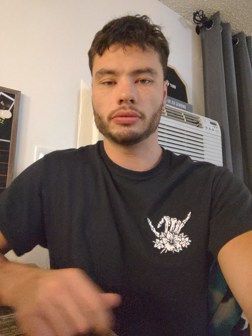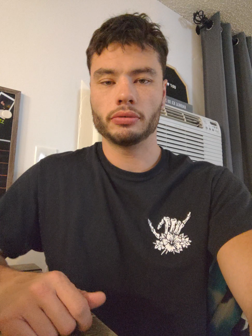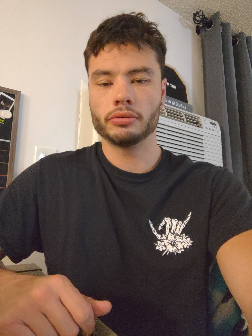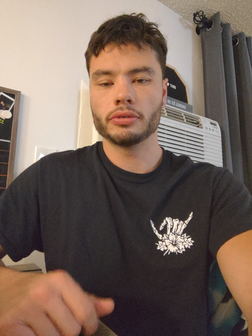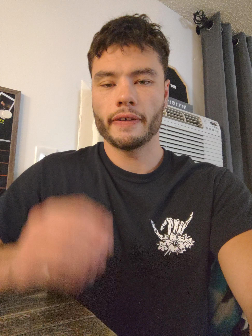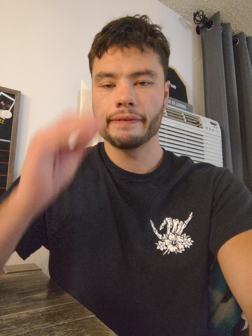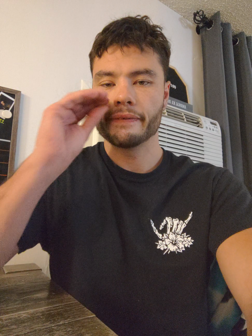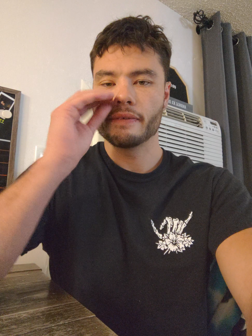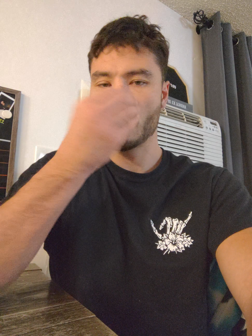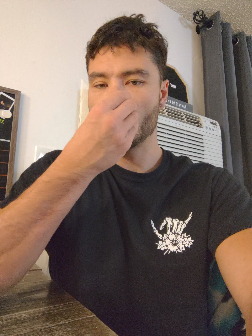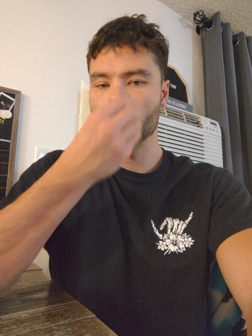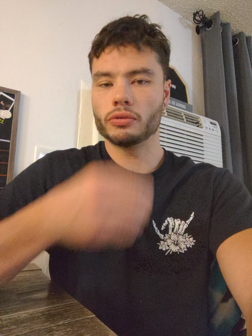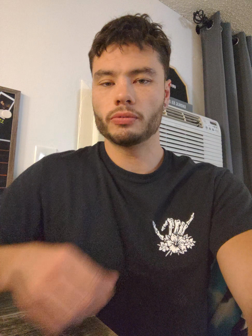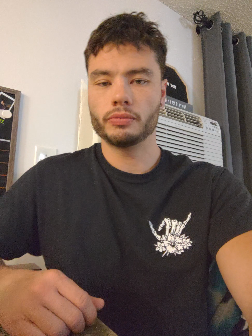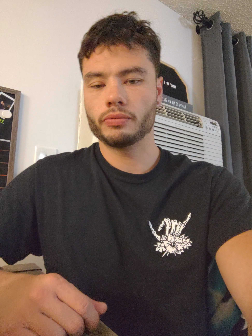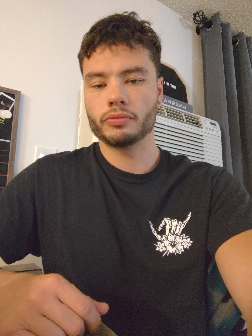flower